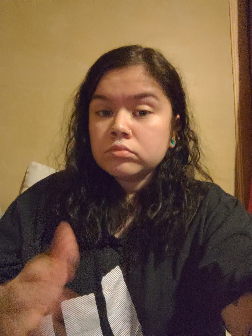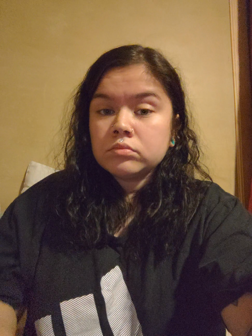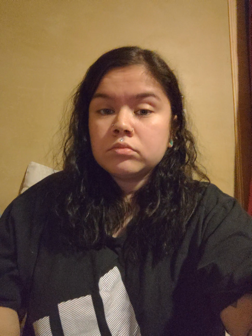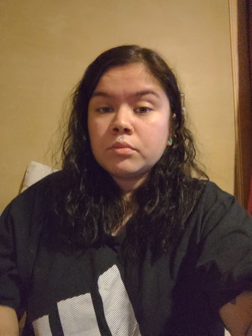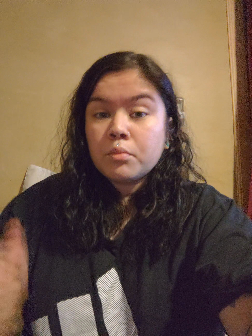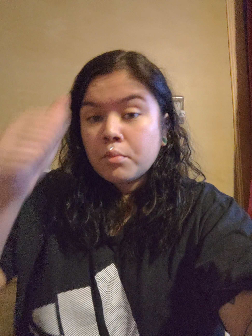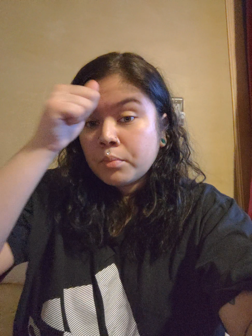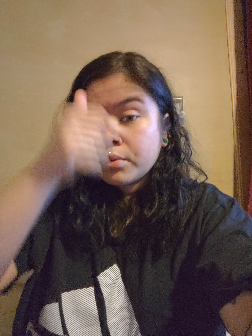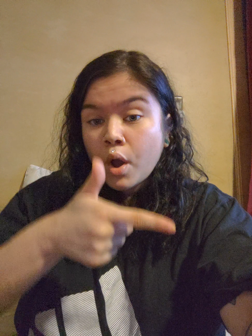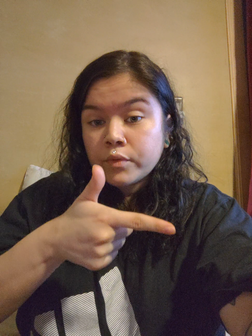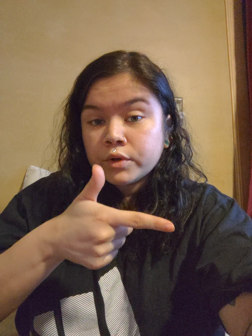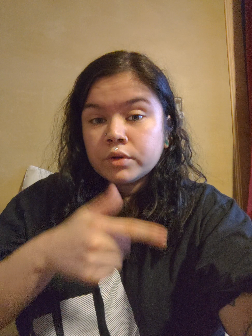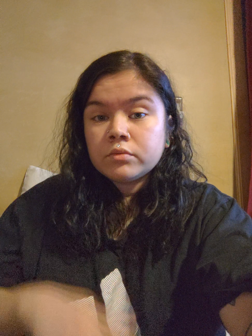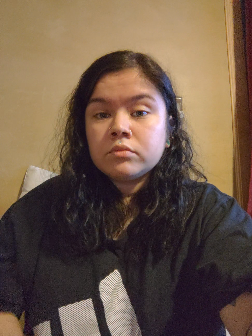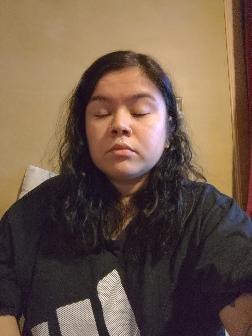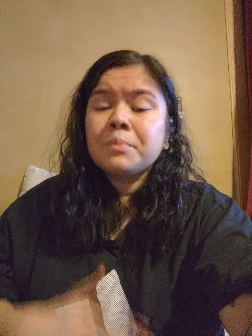brother